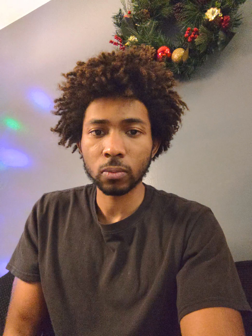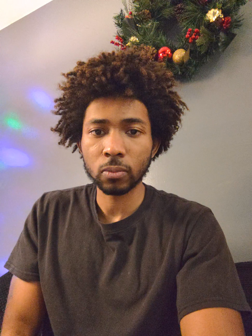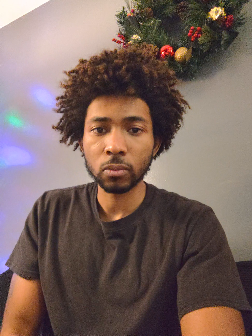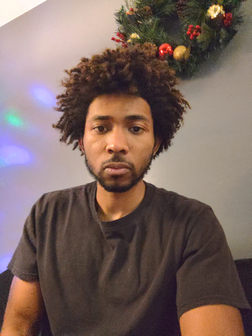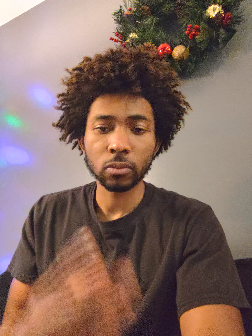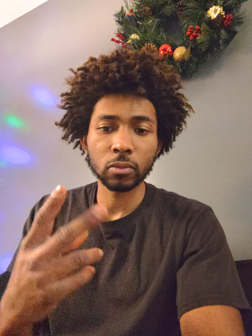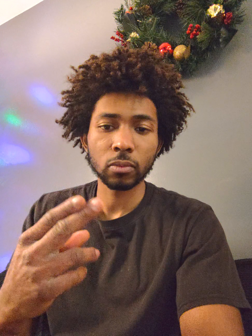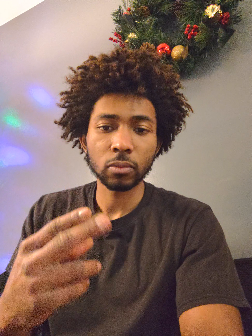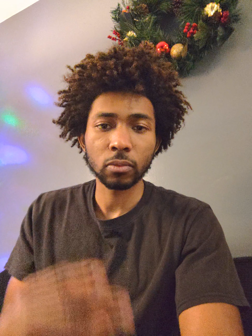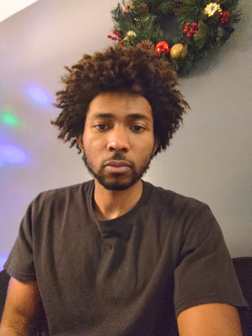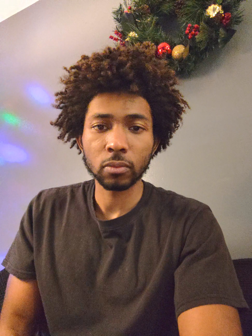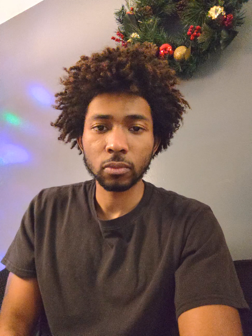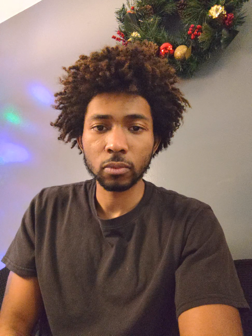scissors